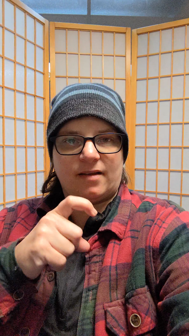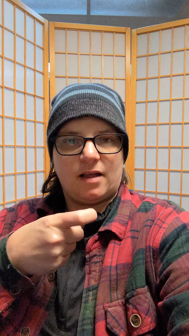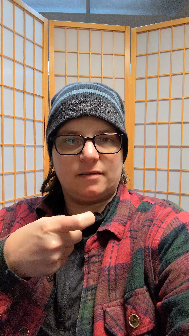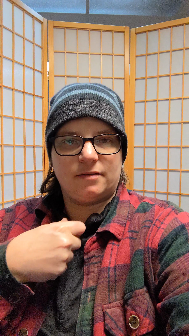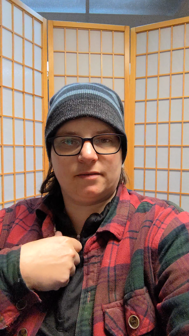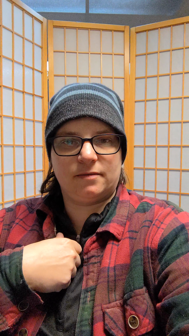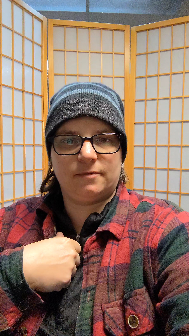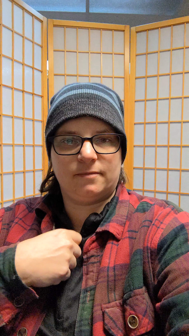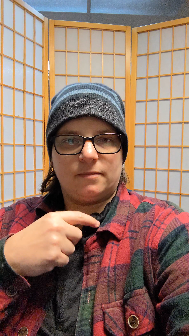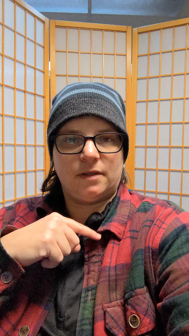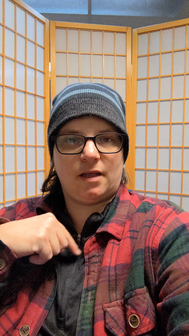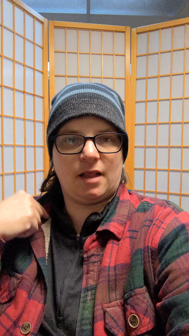necklace